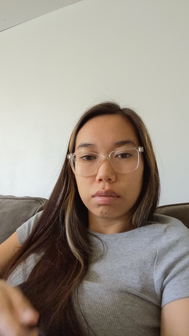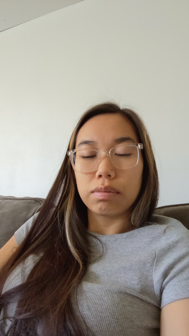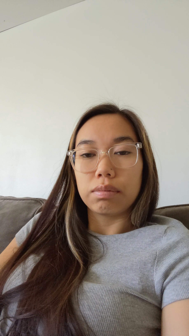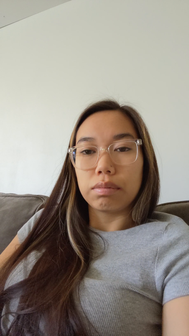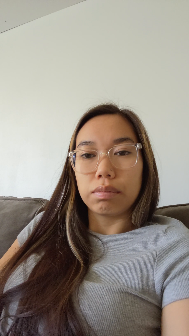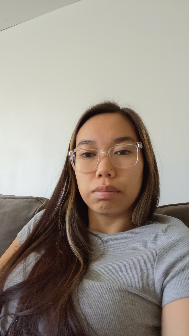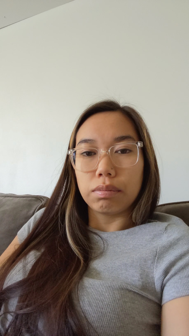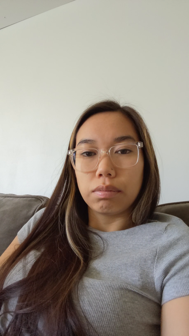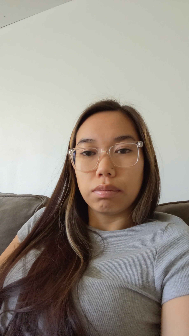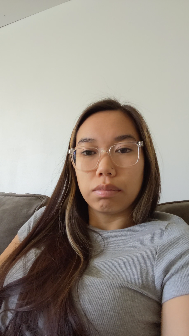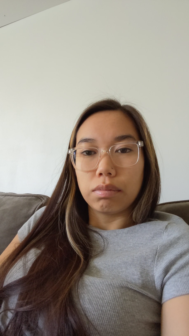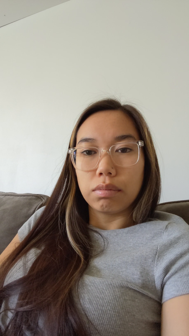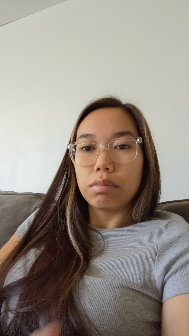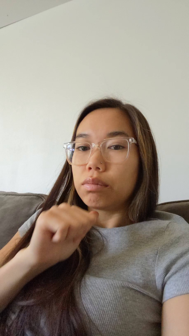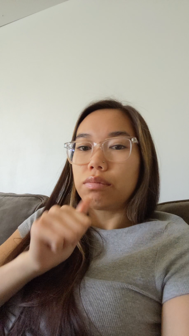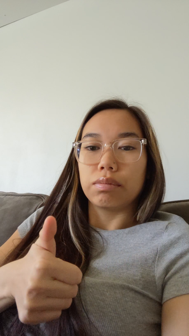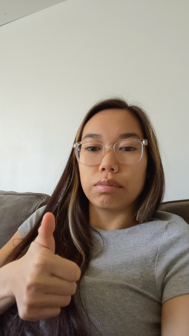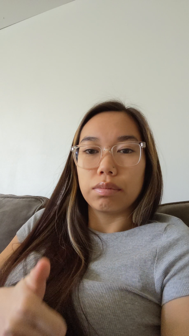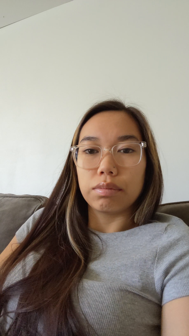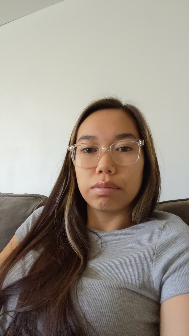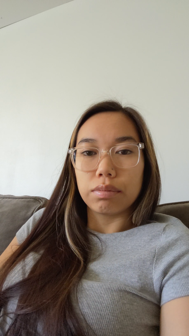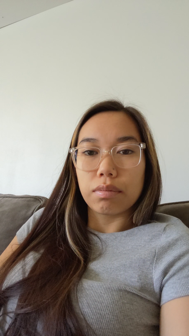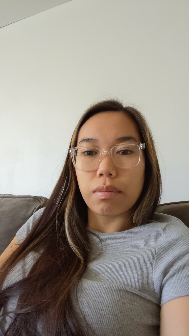don't